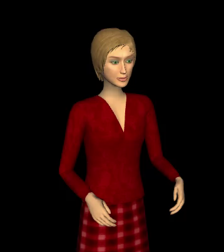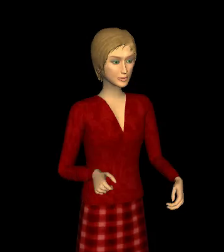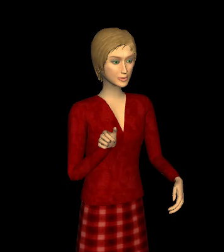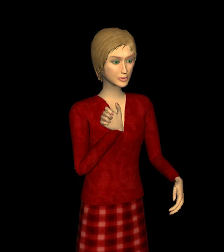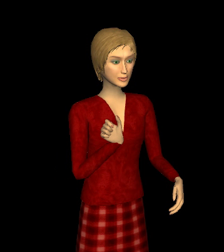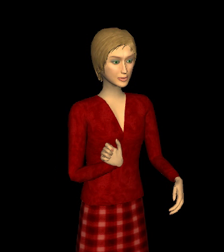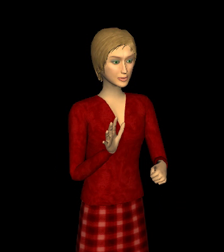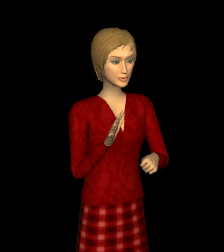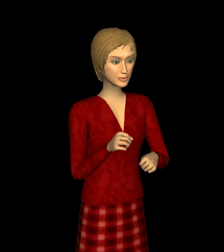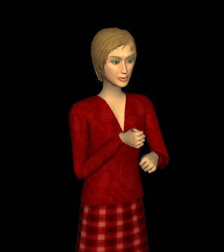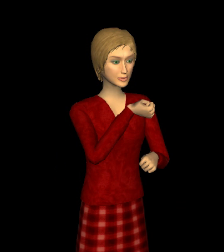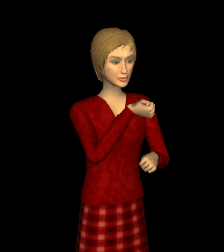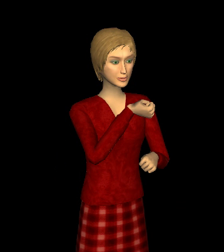فائز